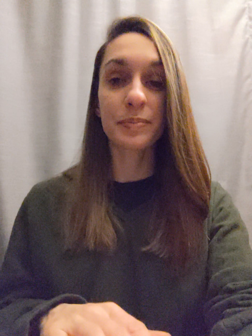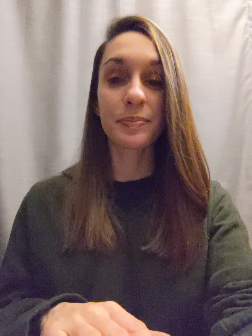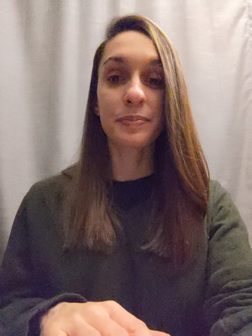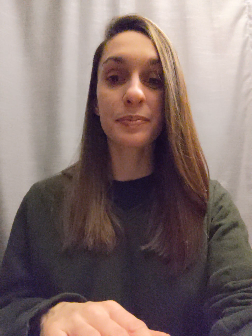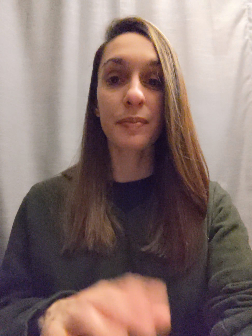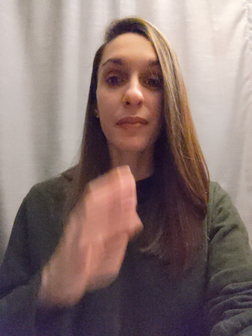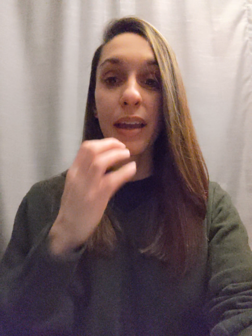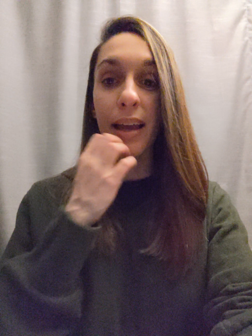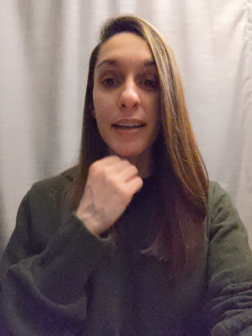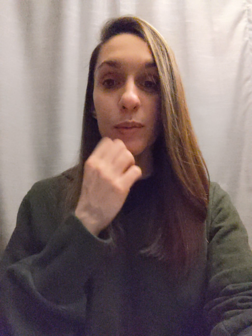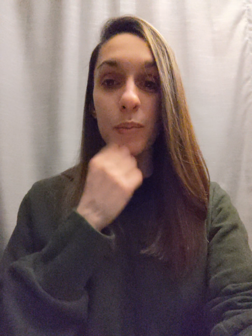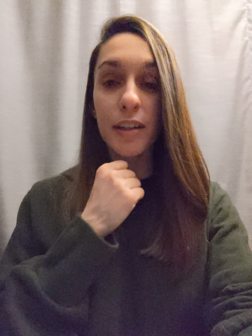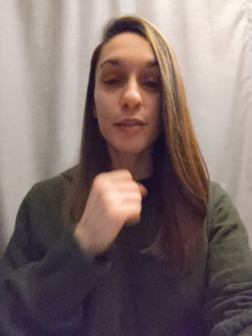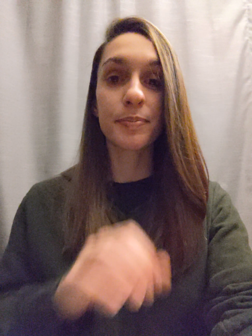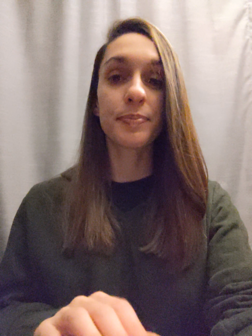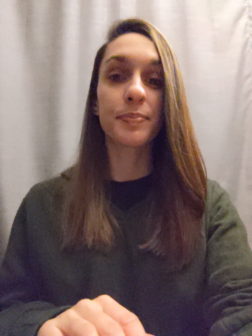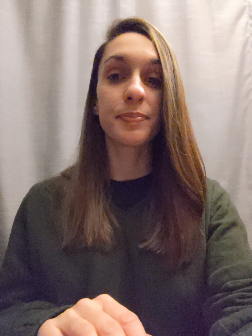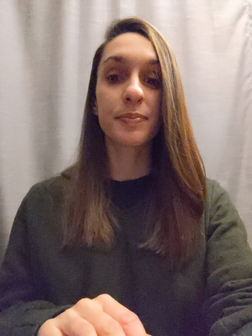underwear